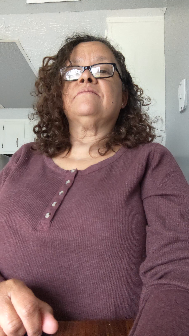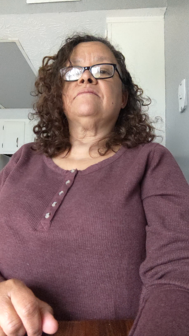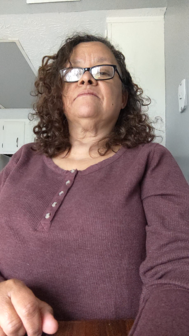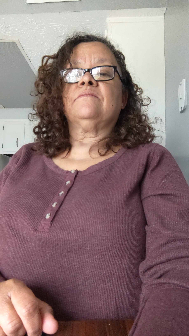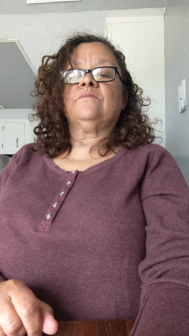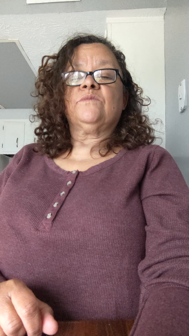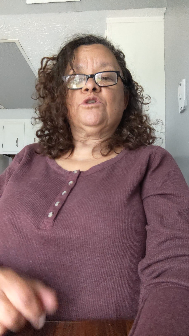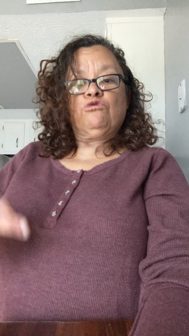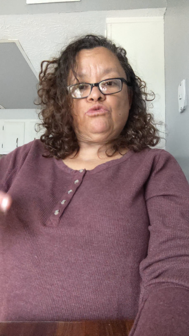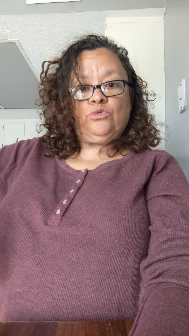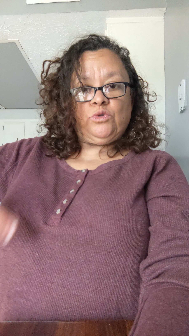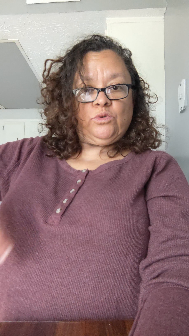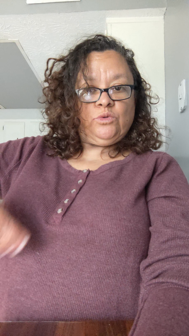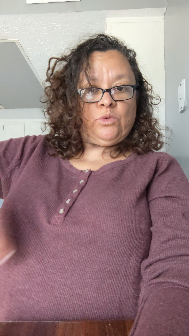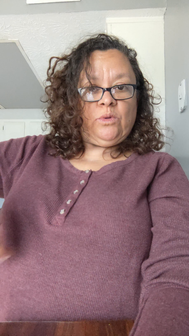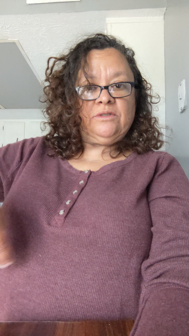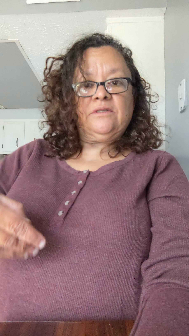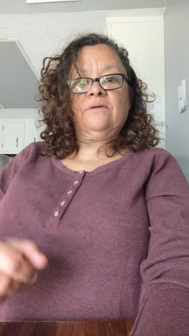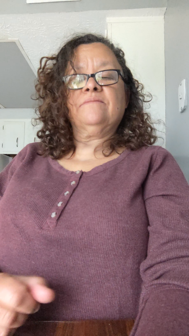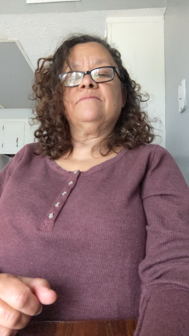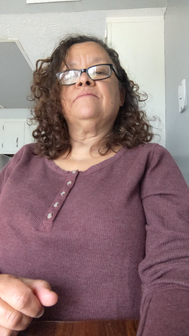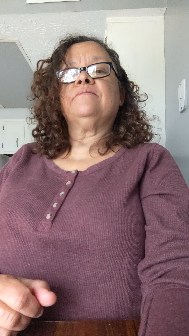shorts